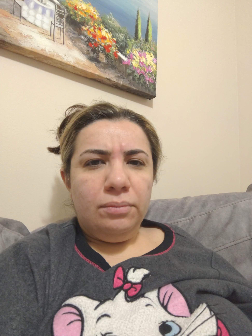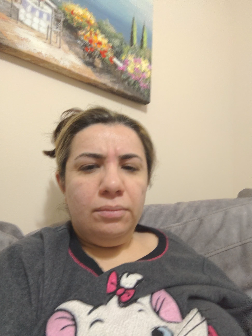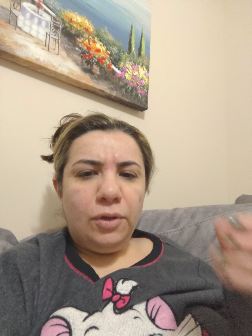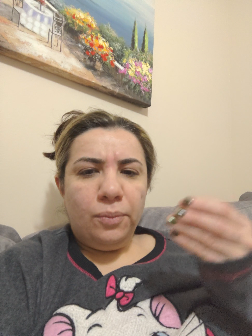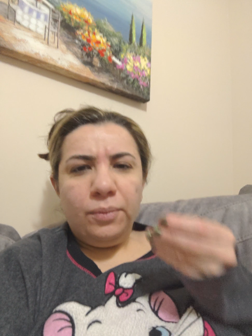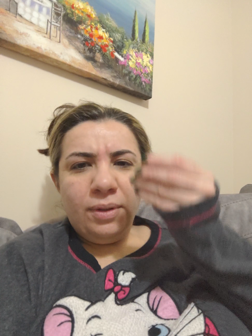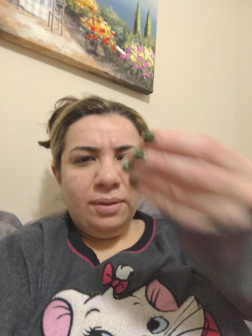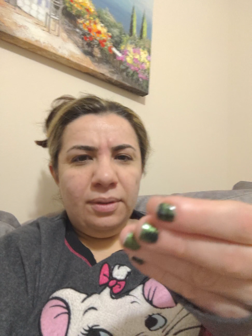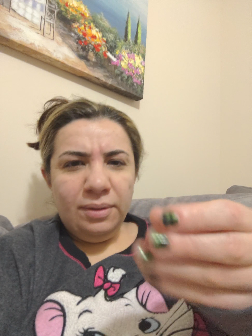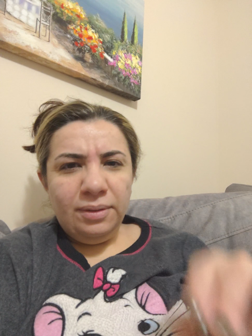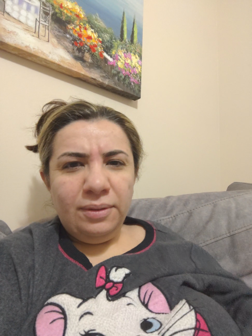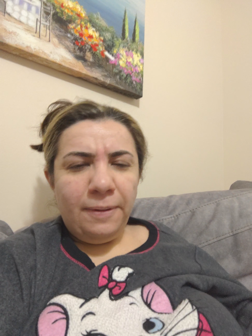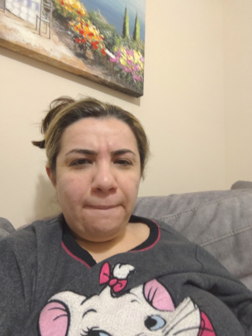give